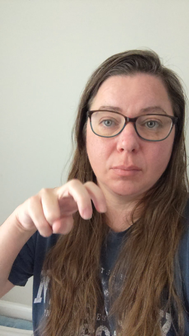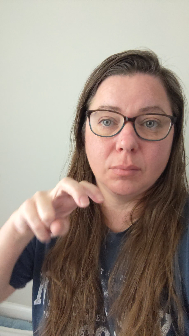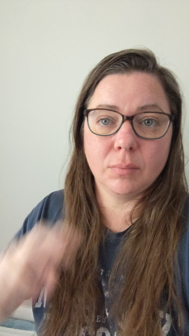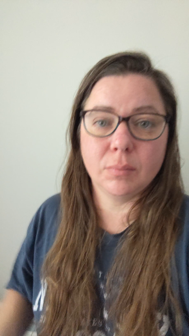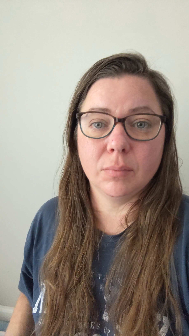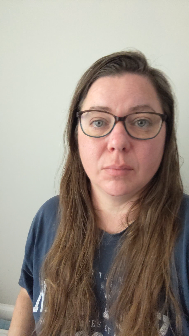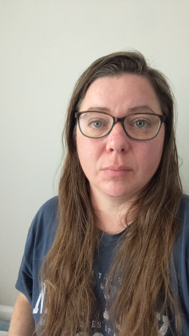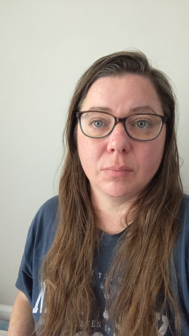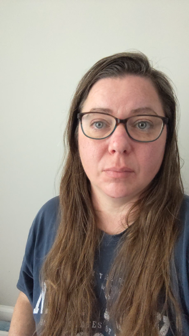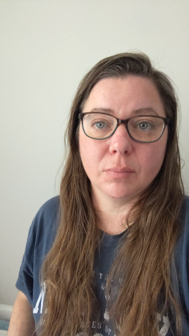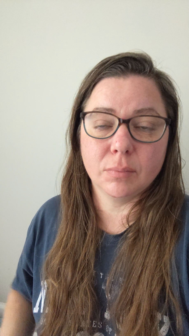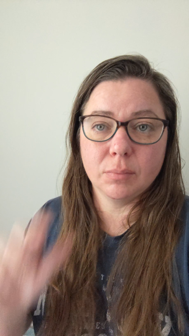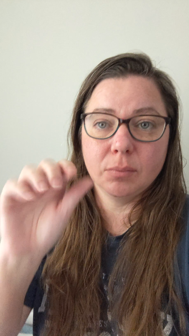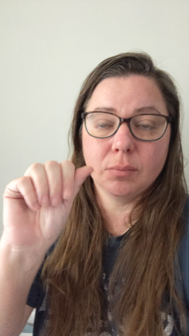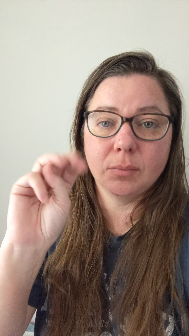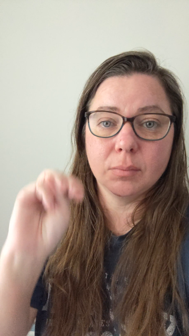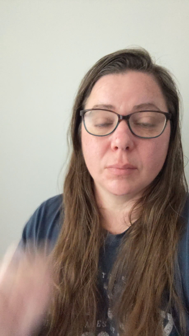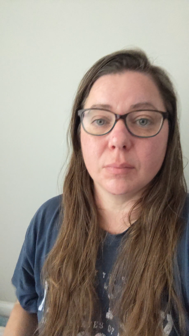am